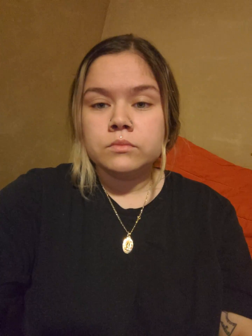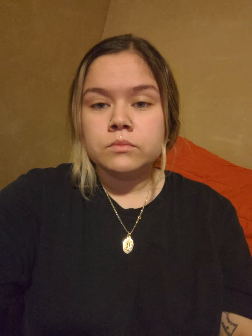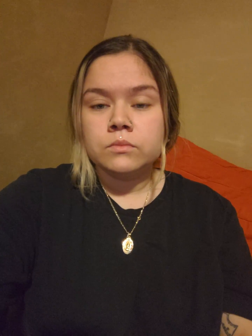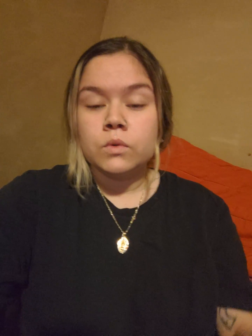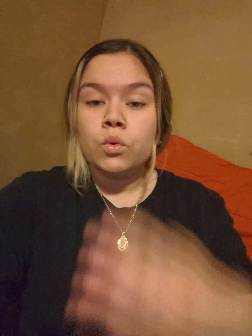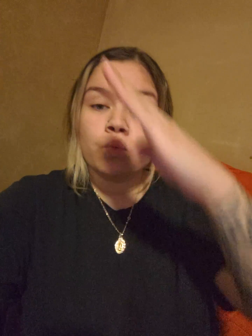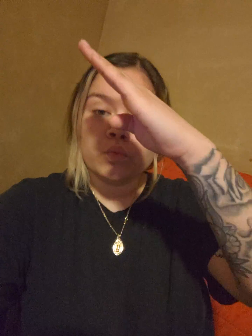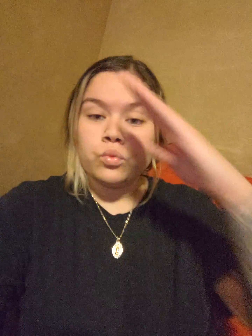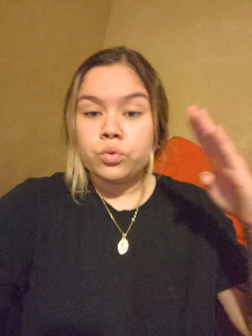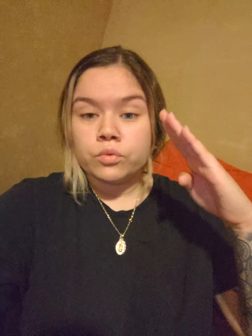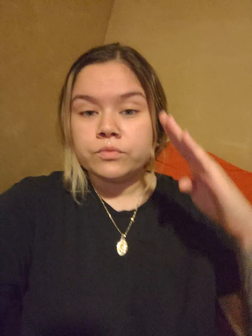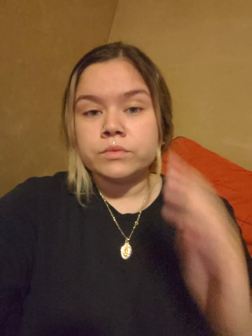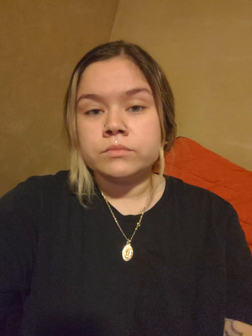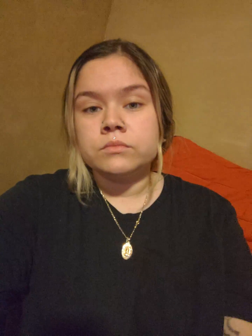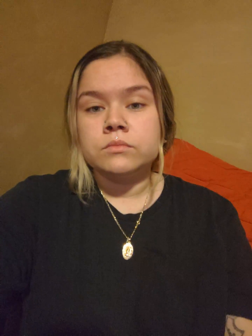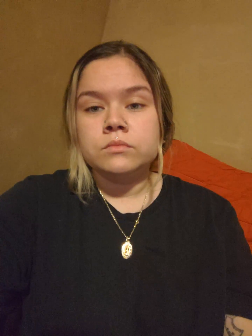roof